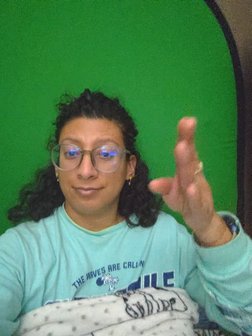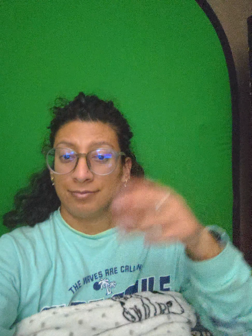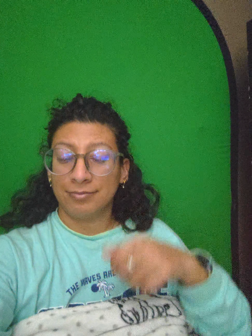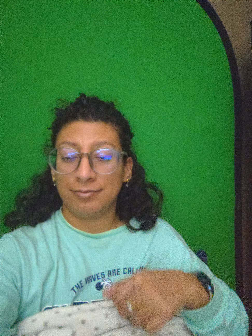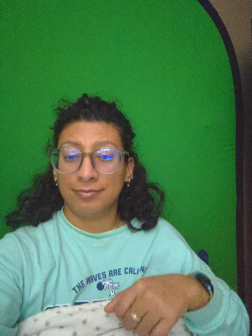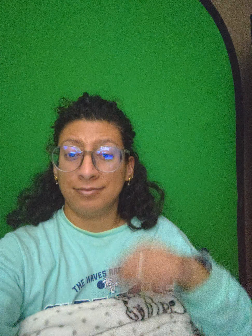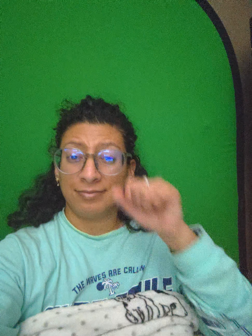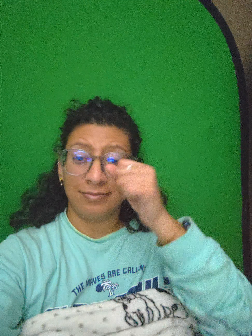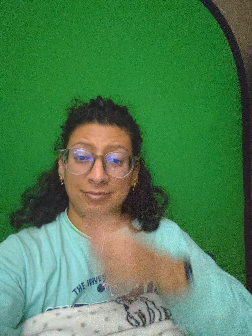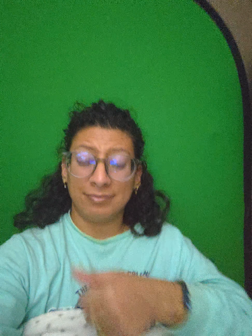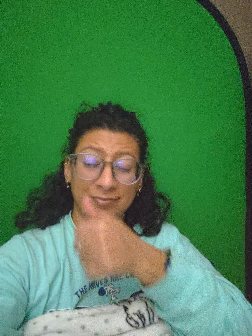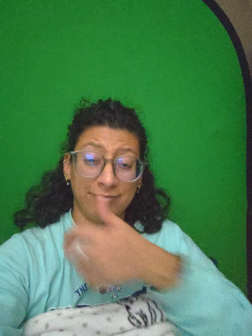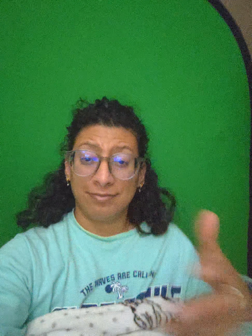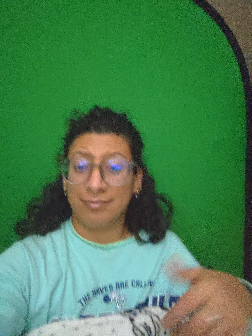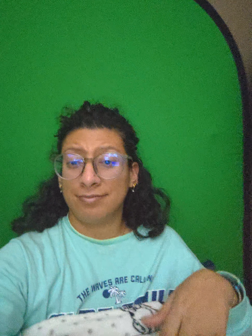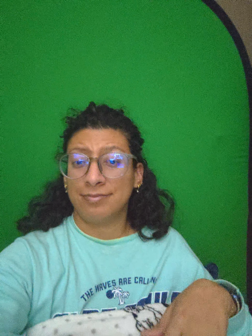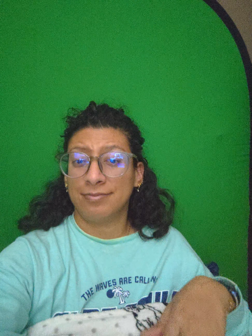every